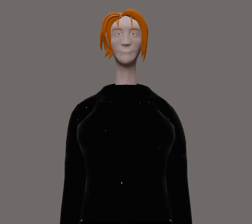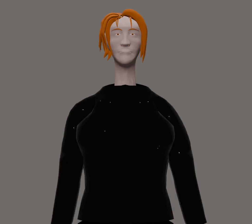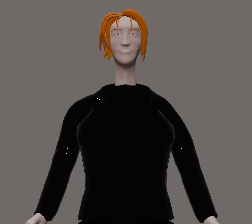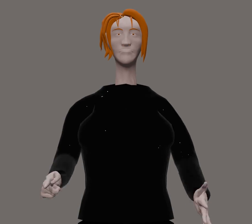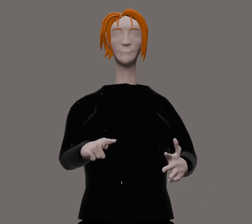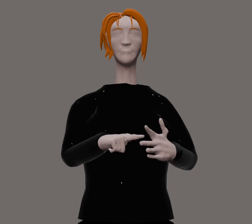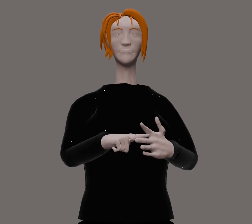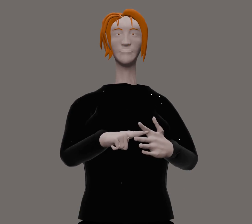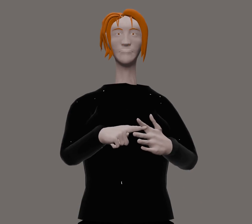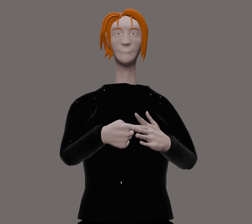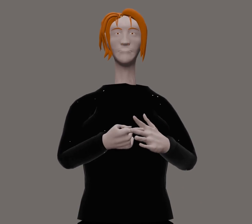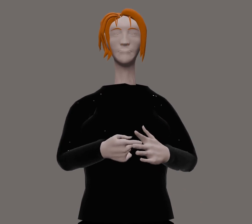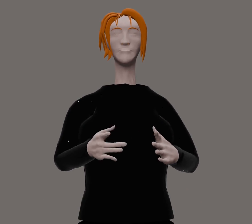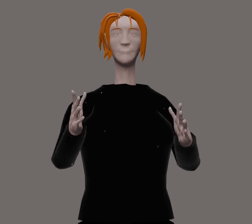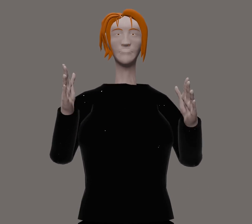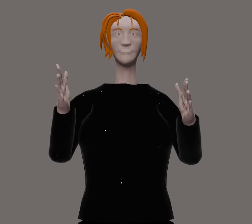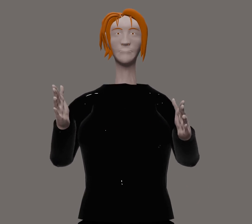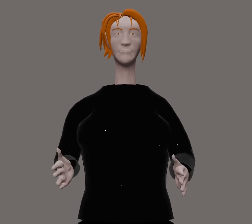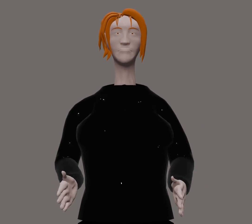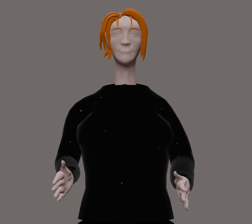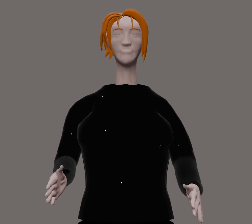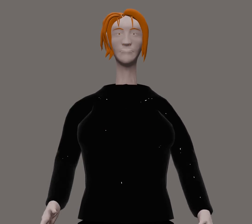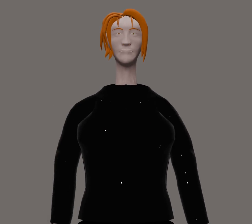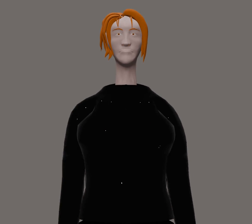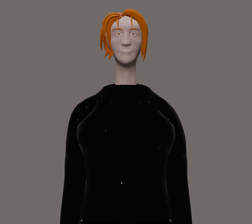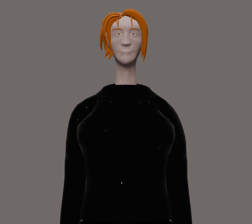Beginner